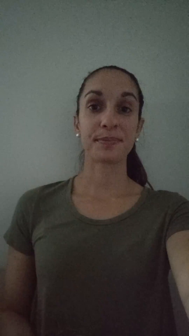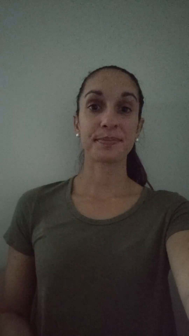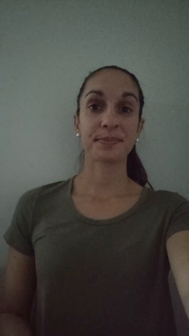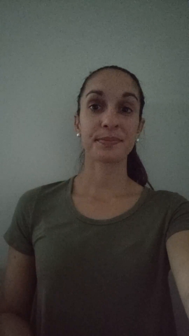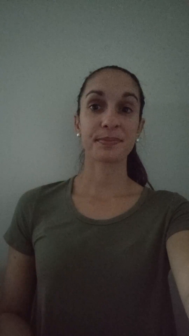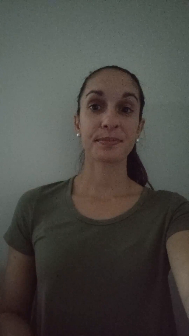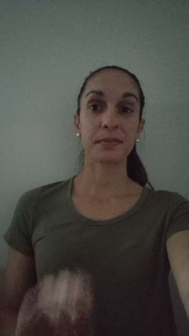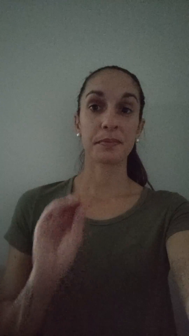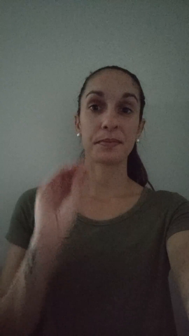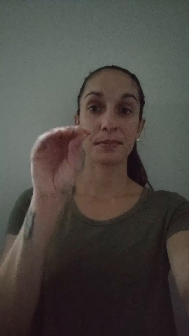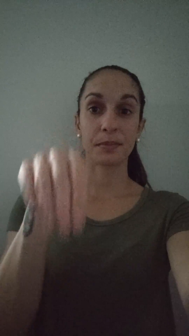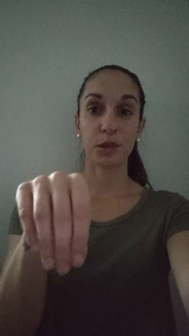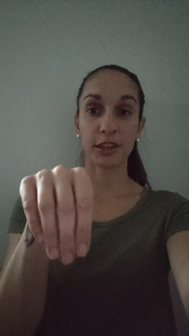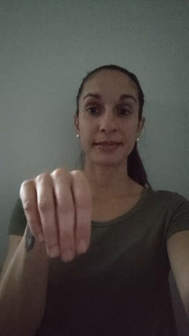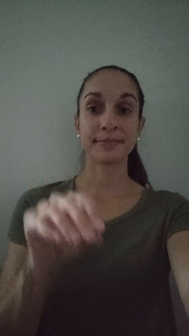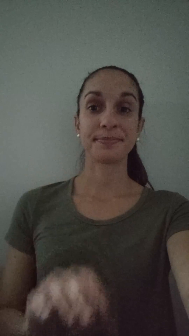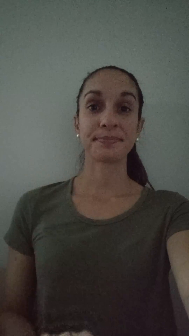put